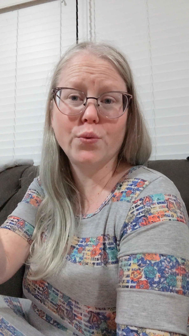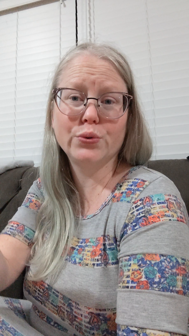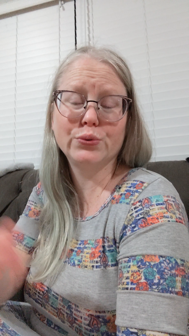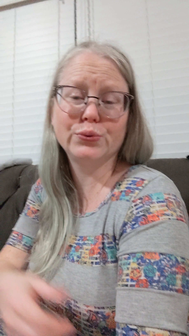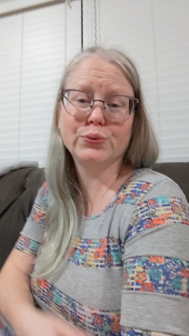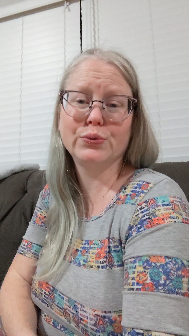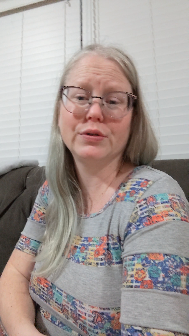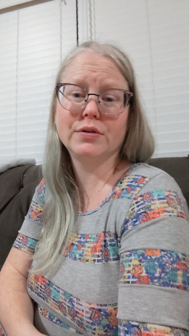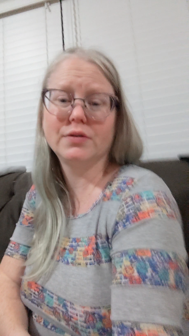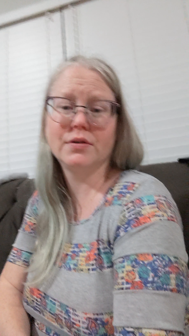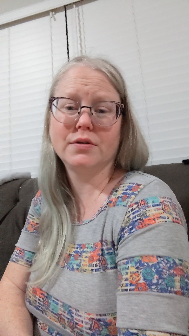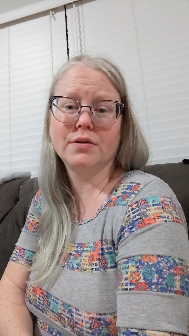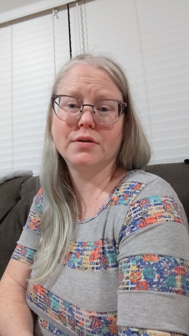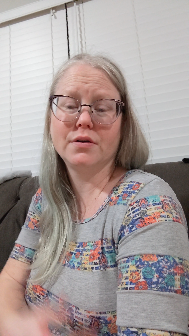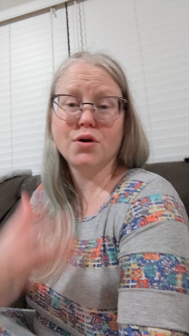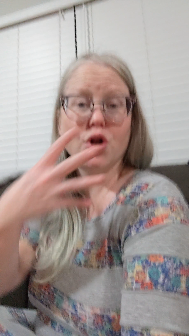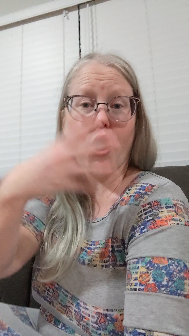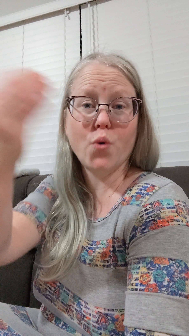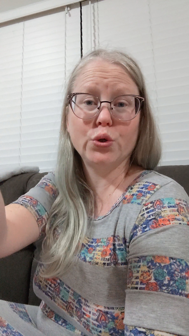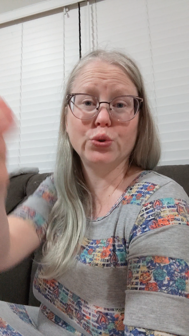going to